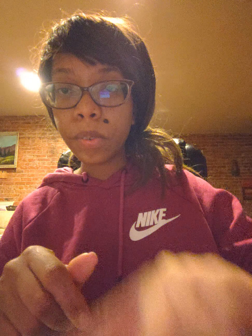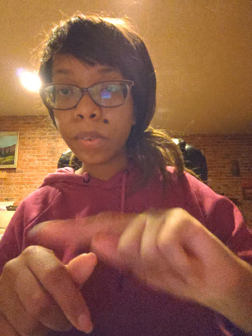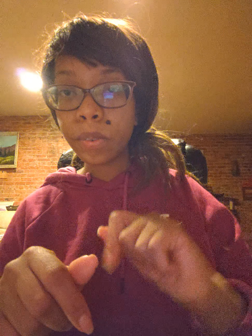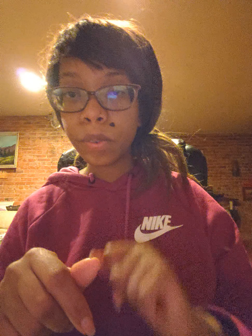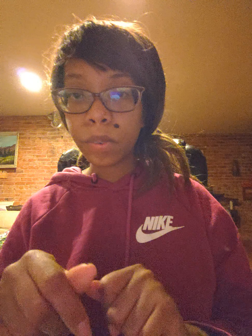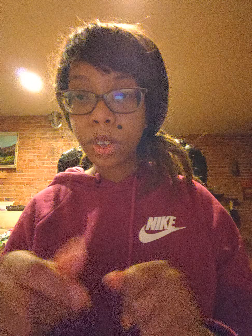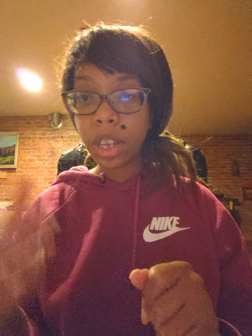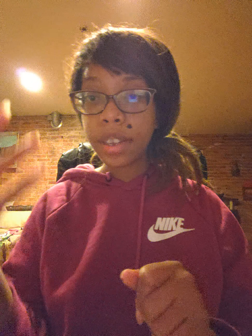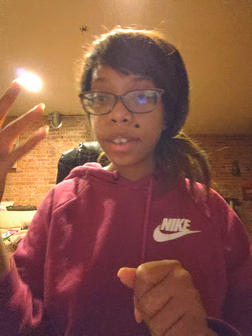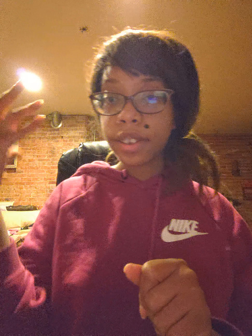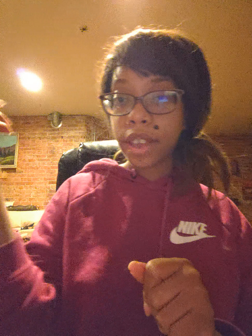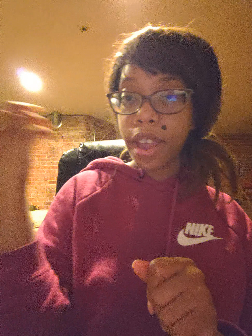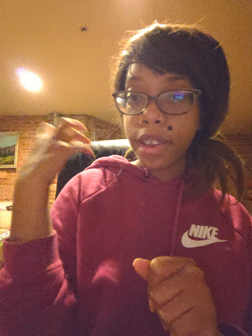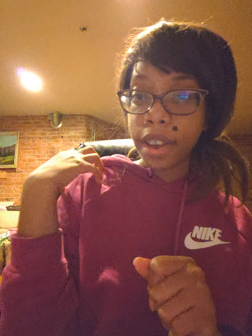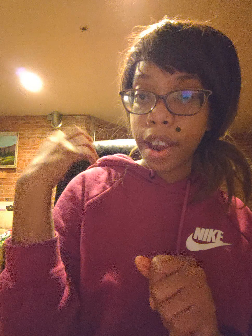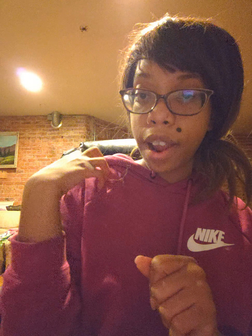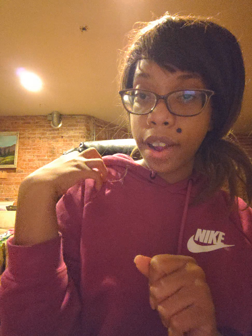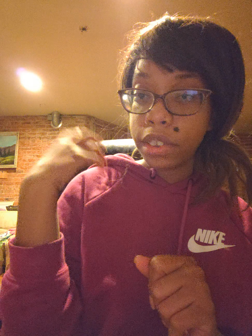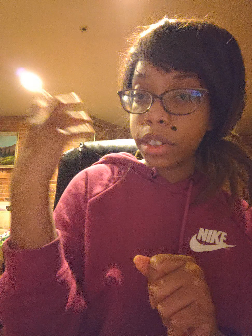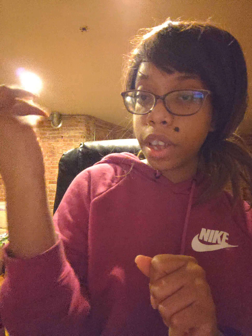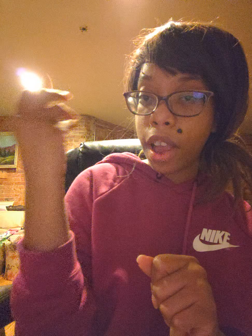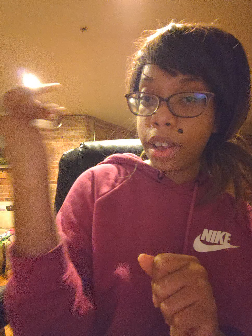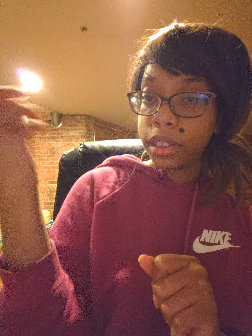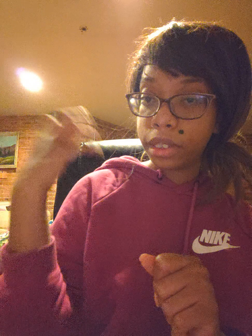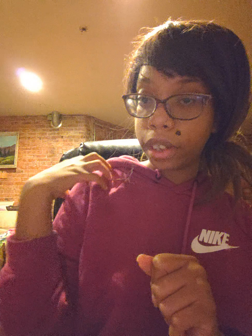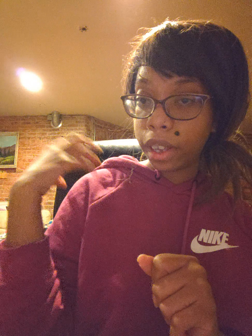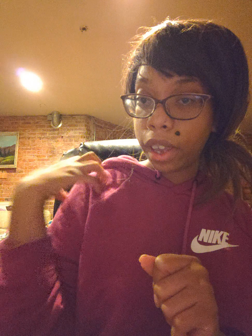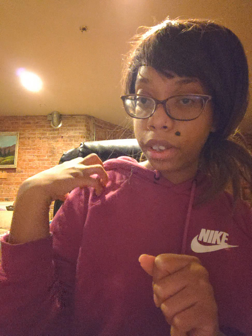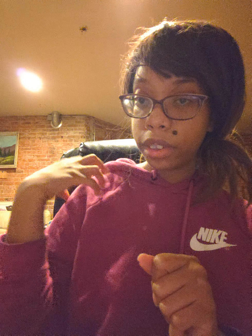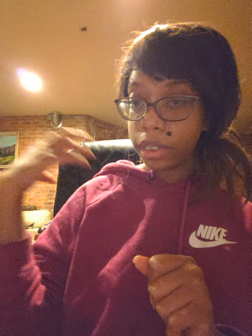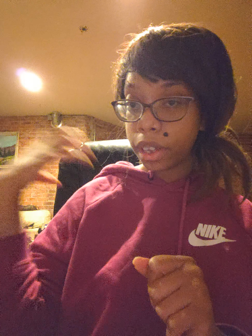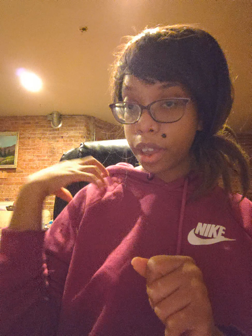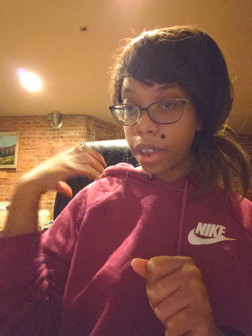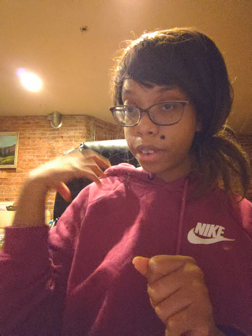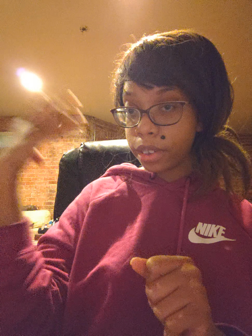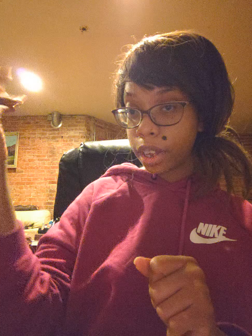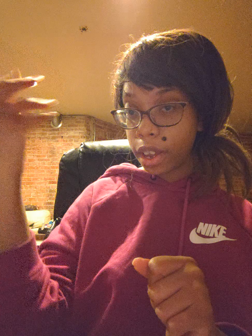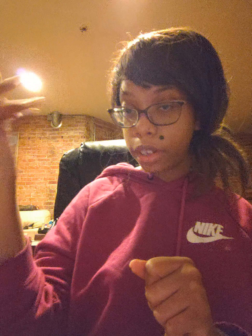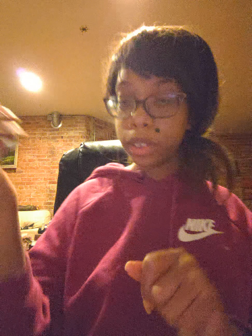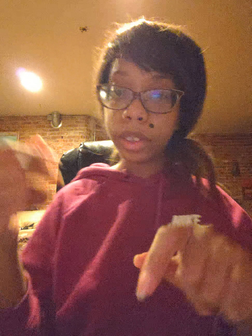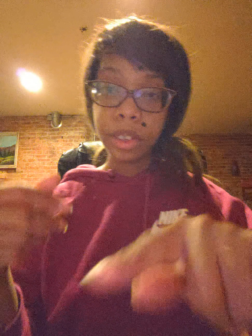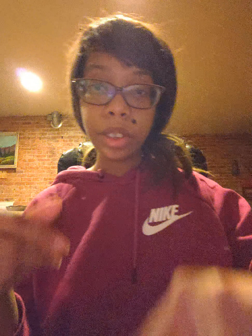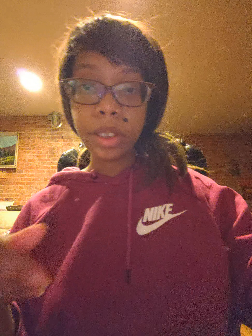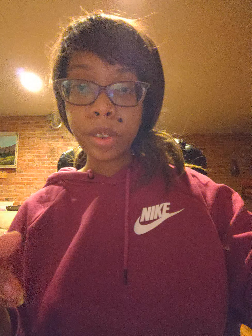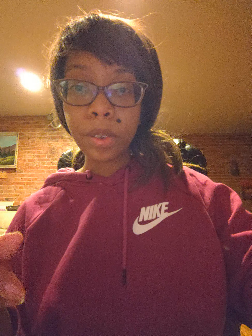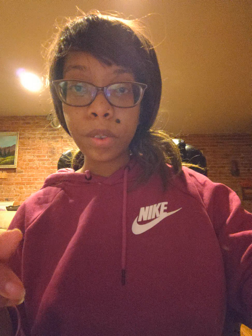outside